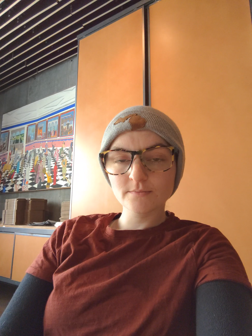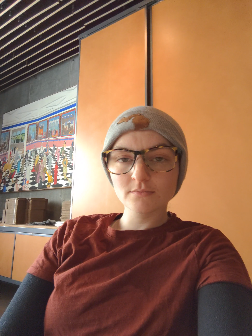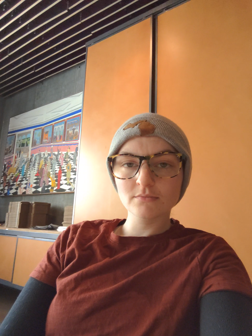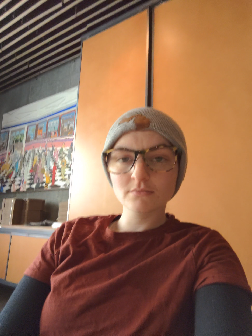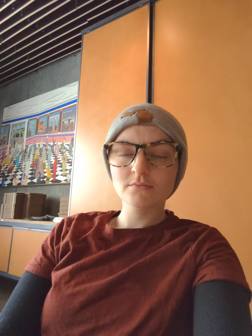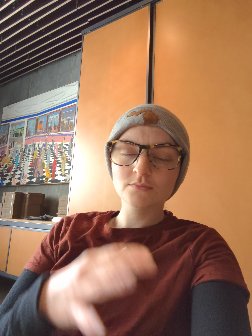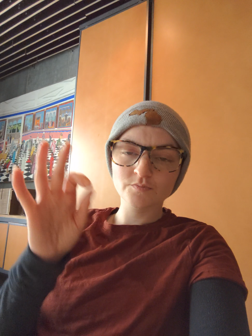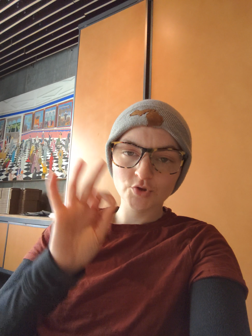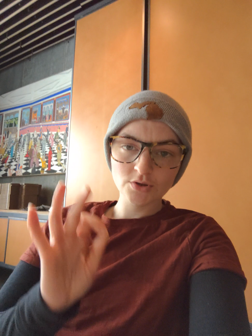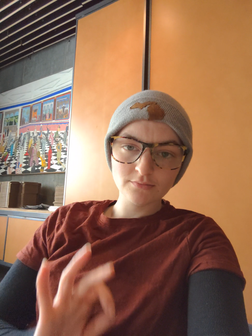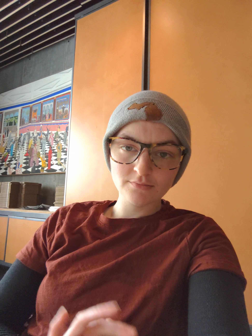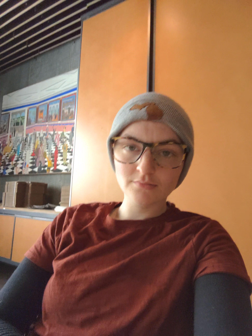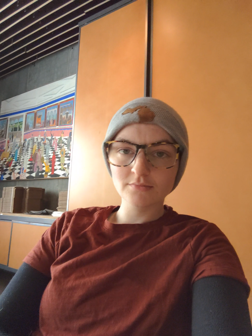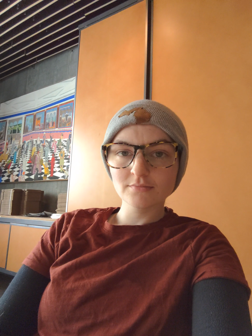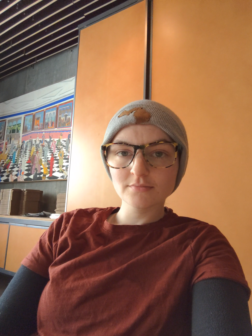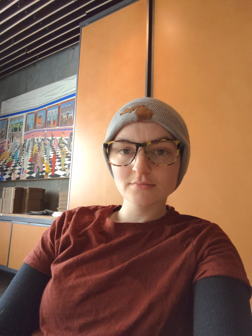refrigerator